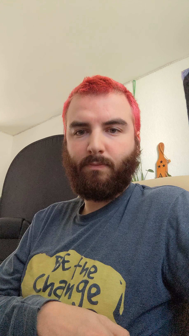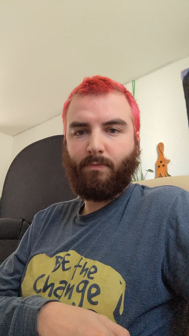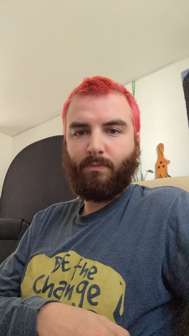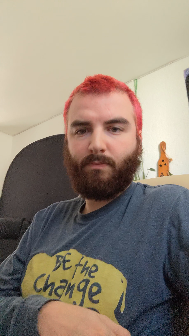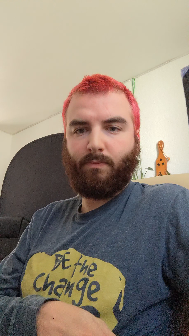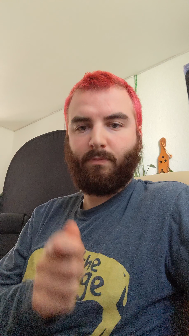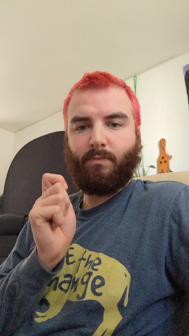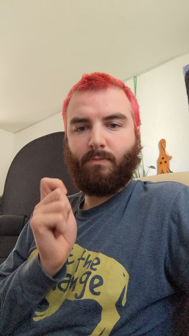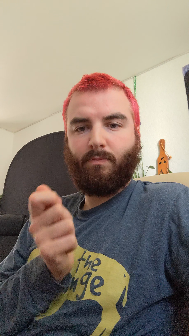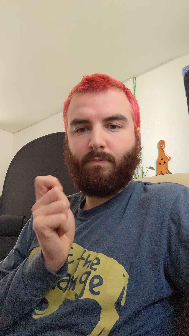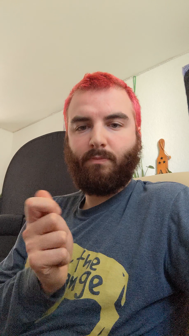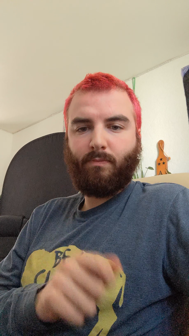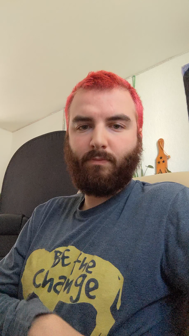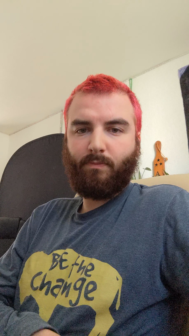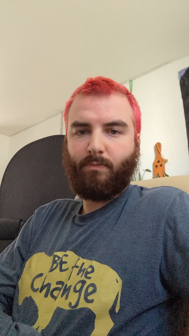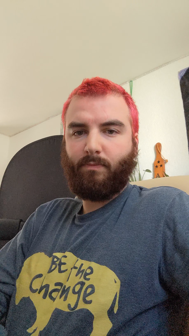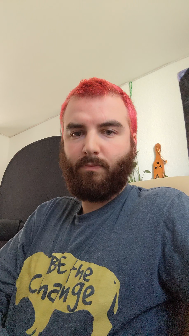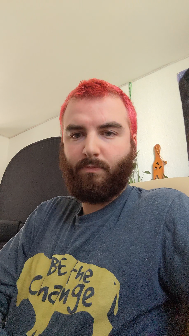bat